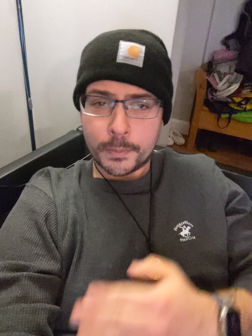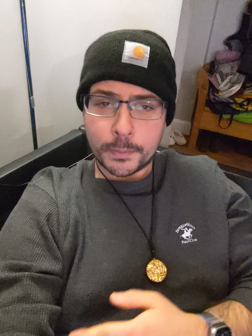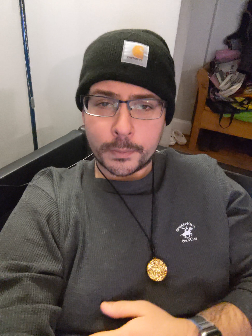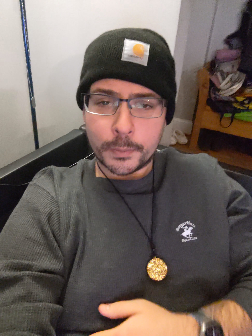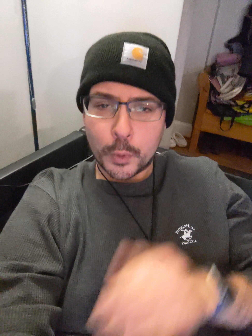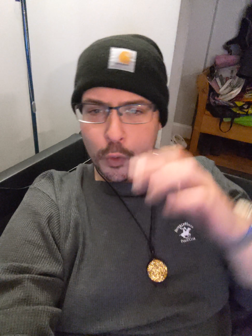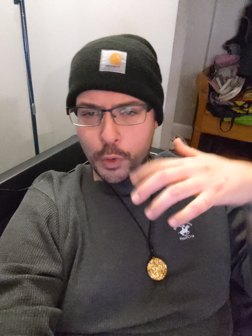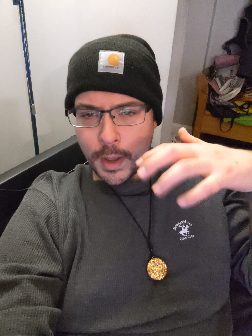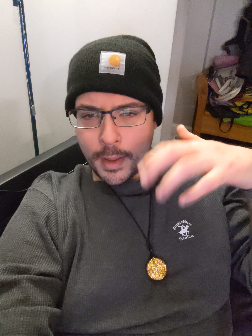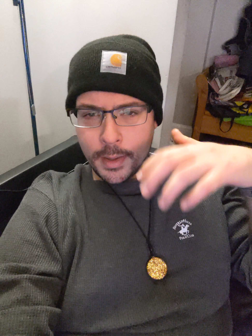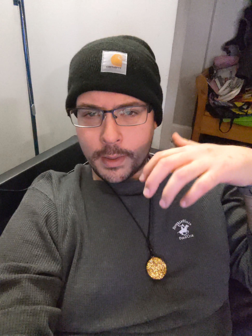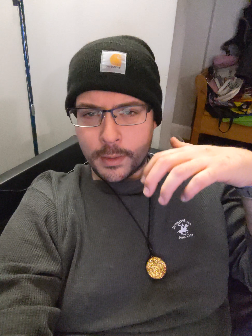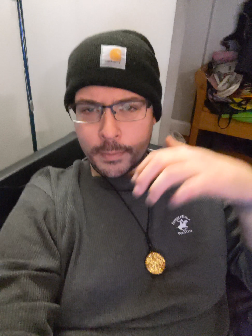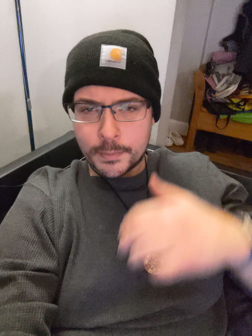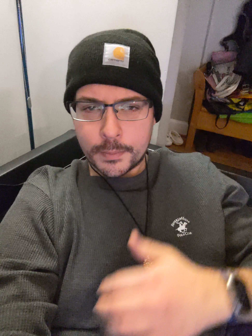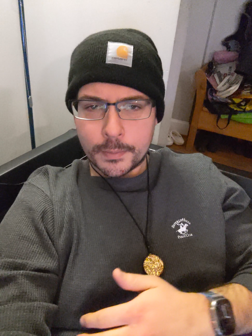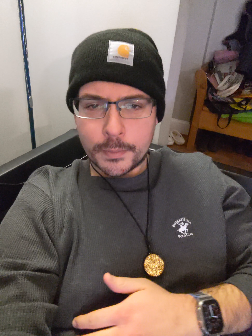rain